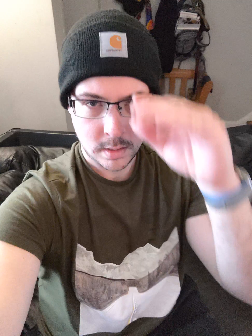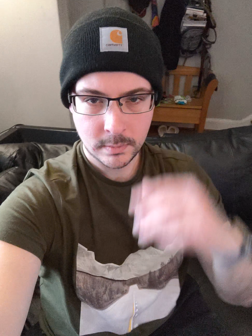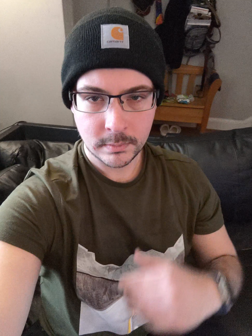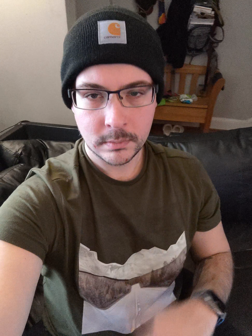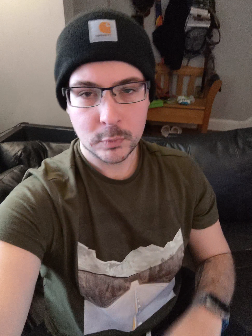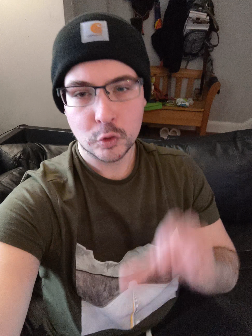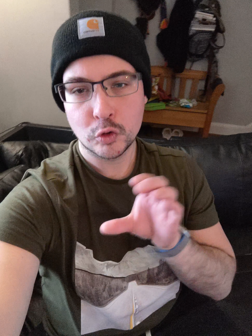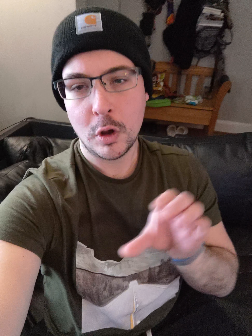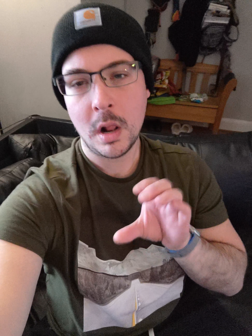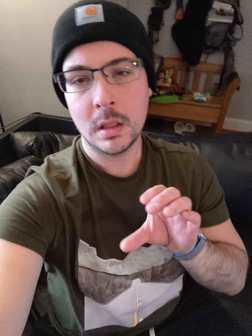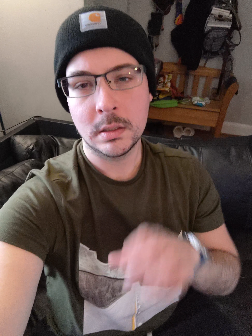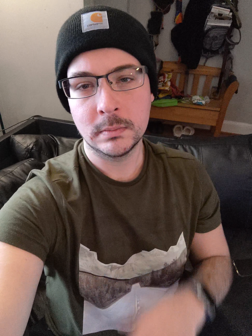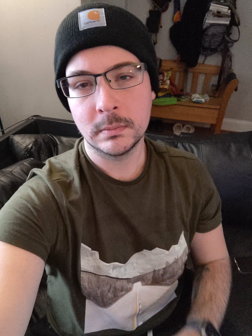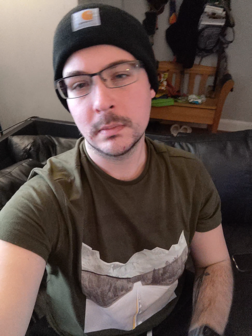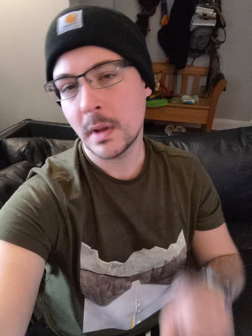chocolate